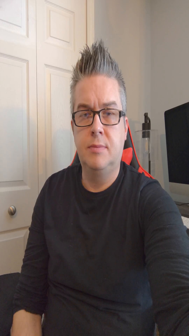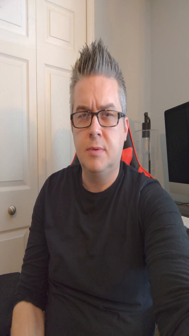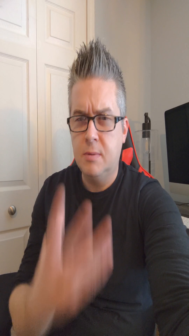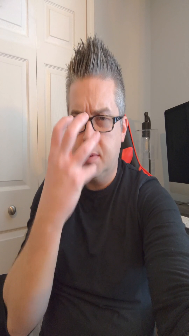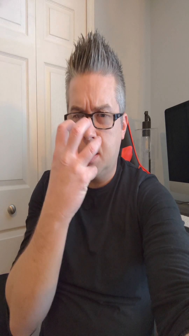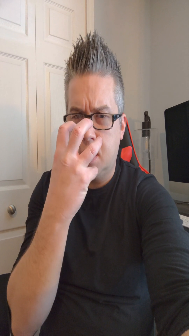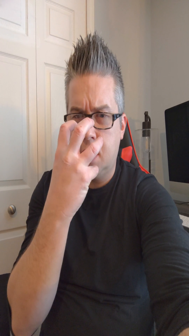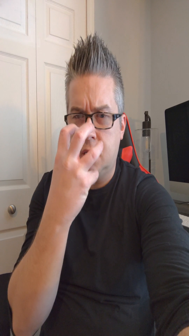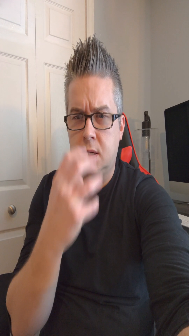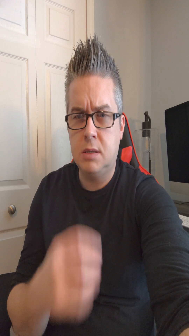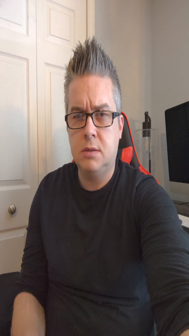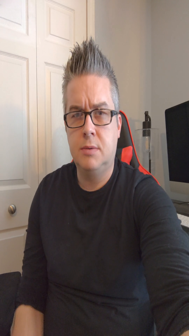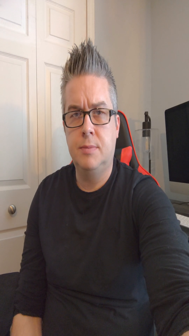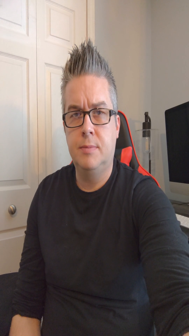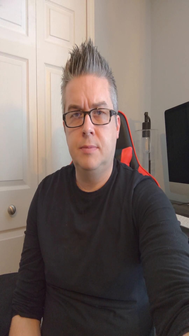mad